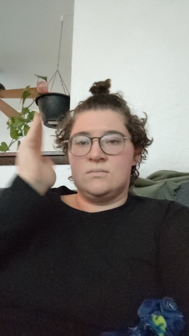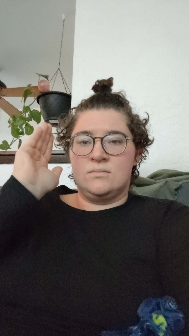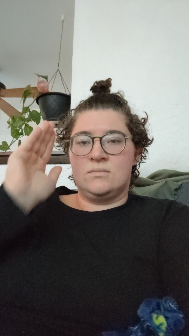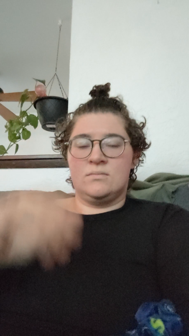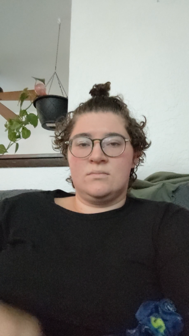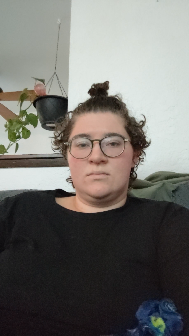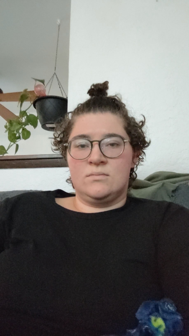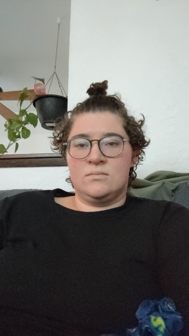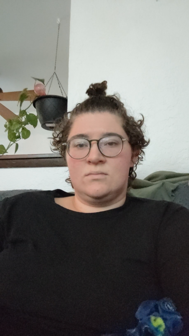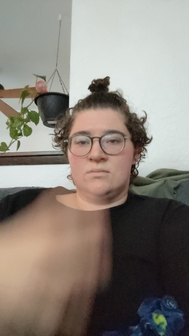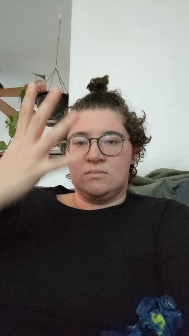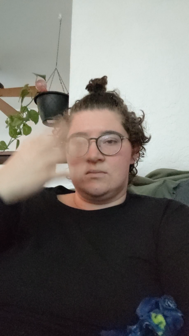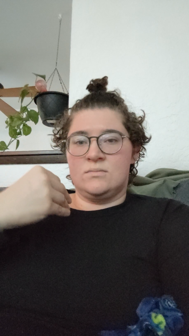asleep